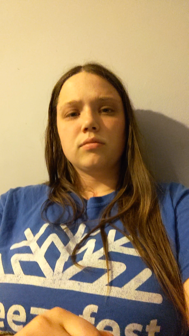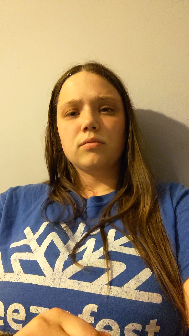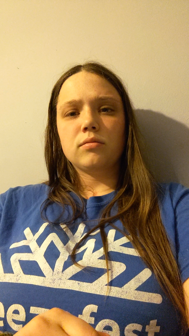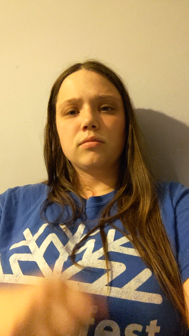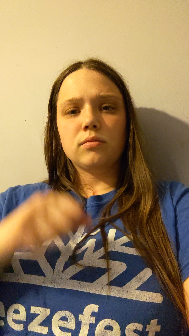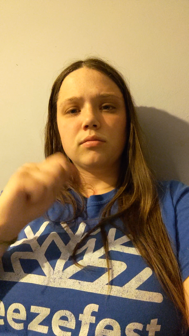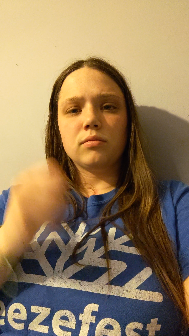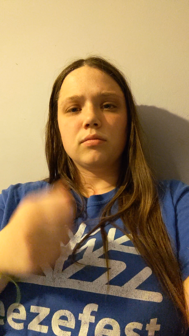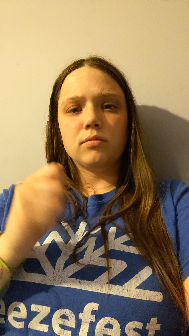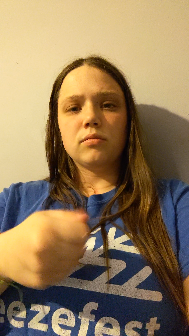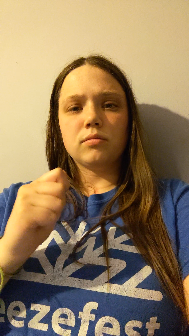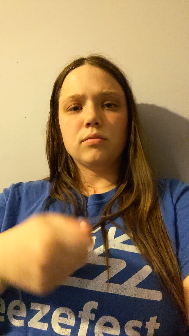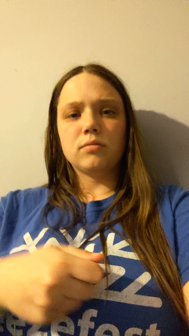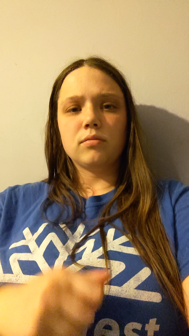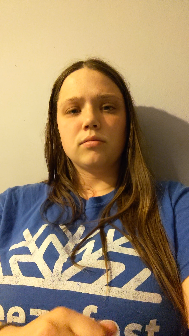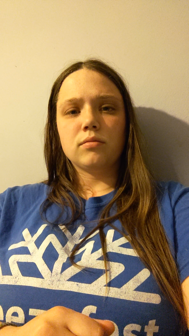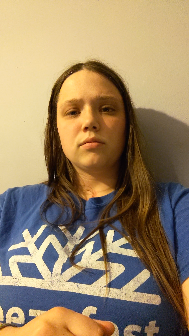cart